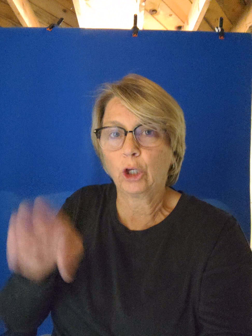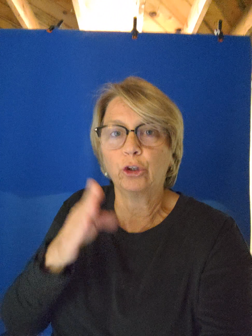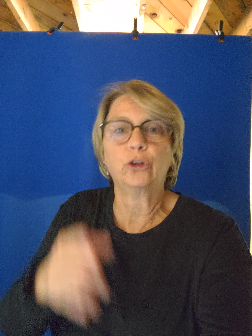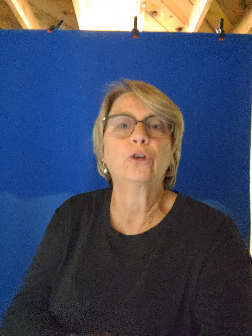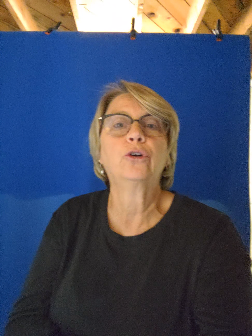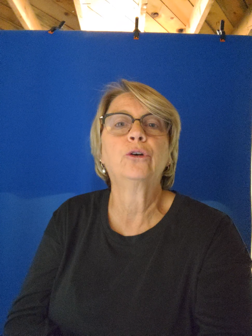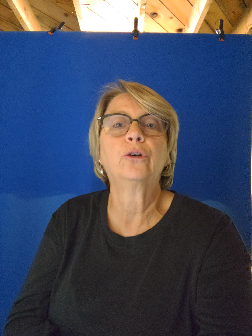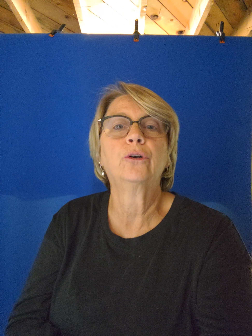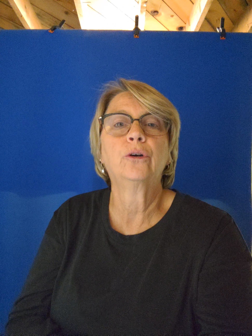dryer